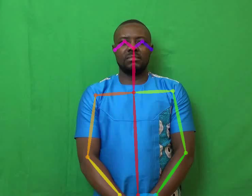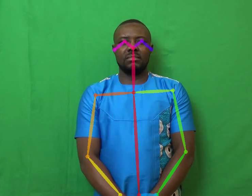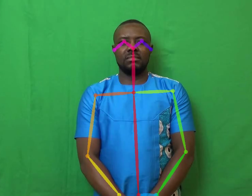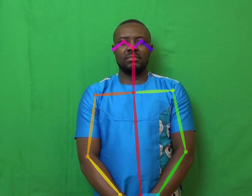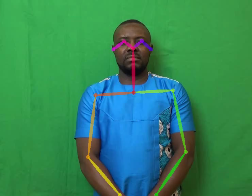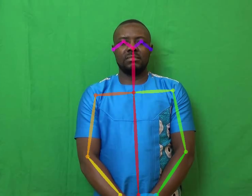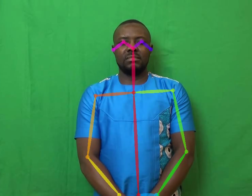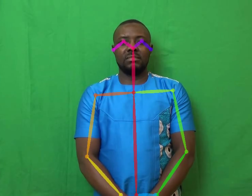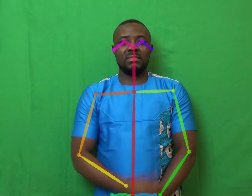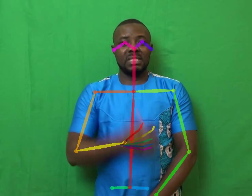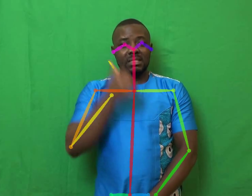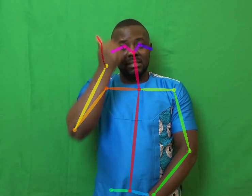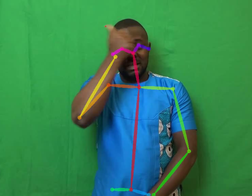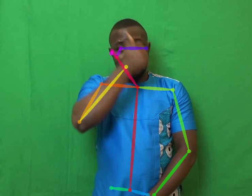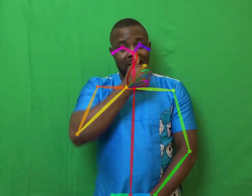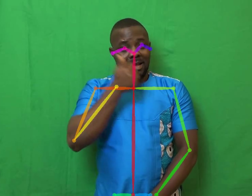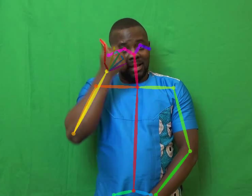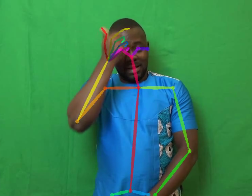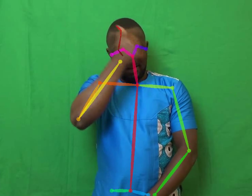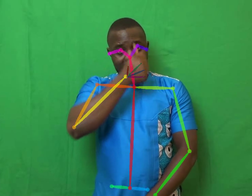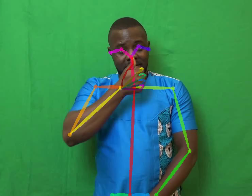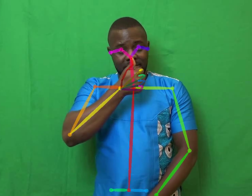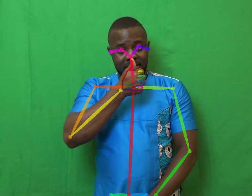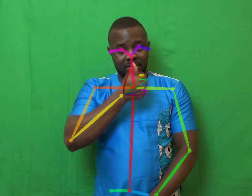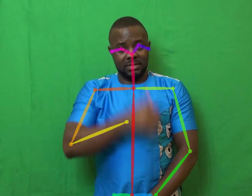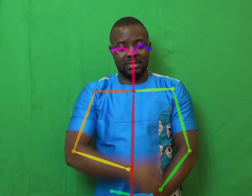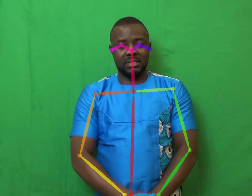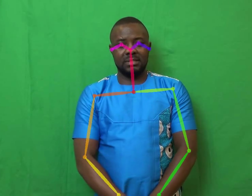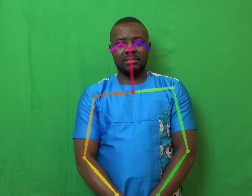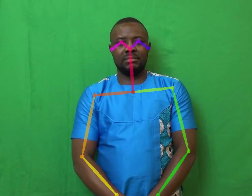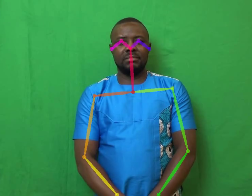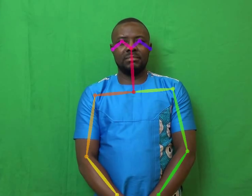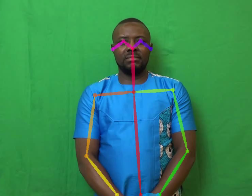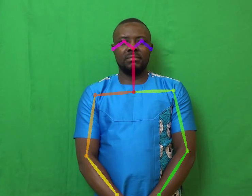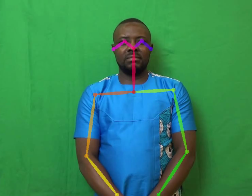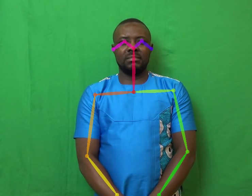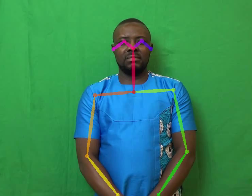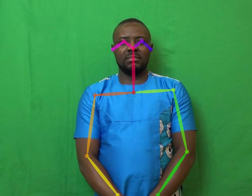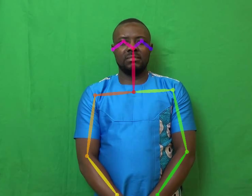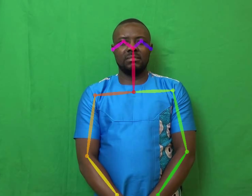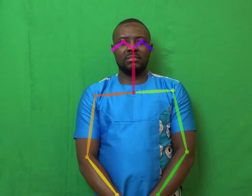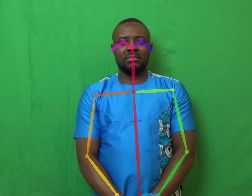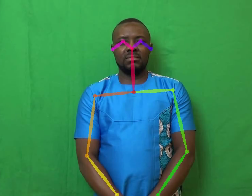Africa